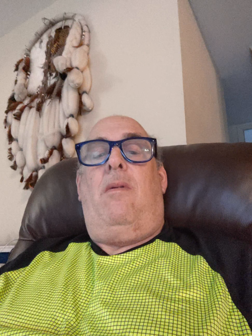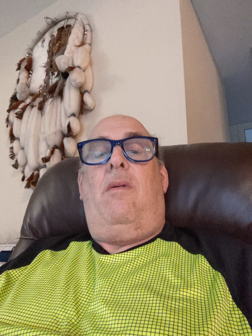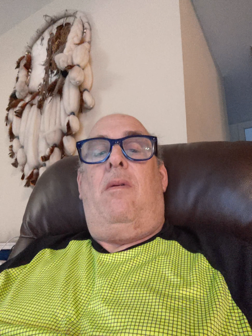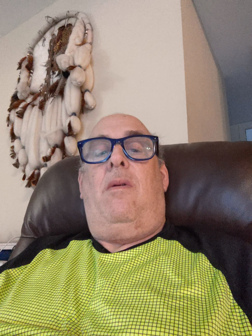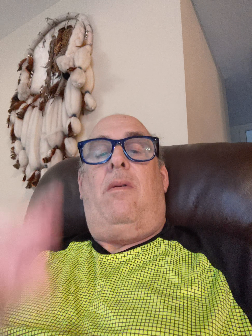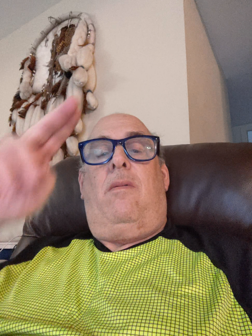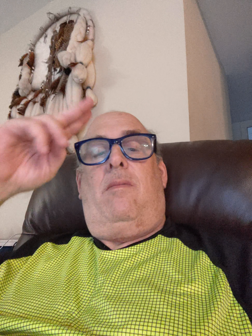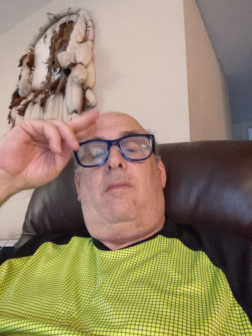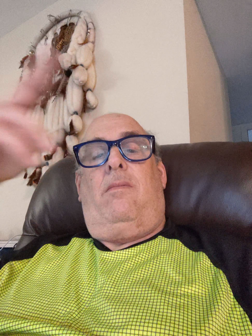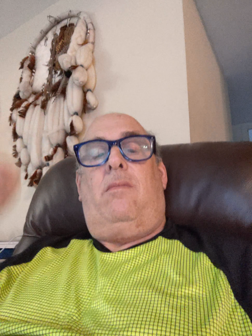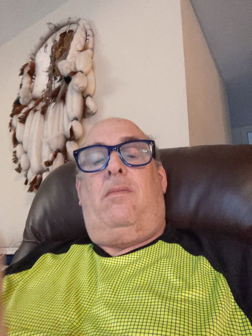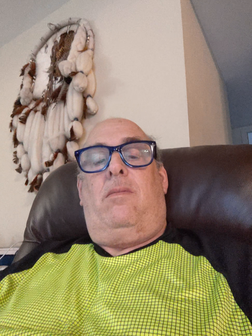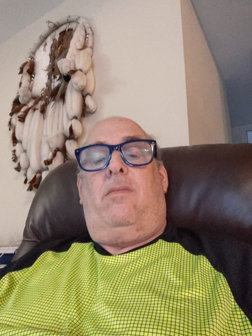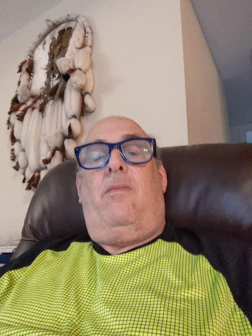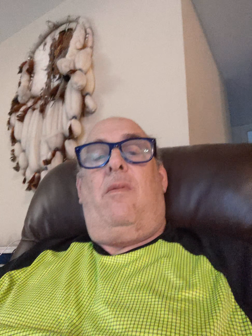hello